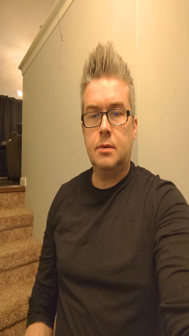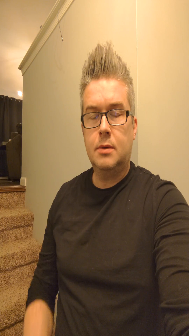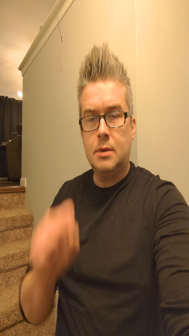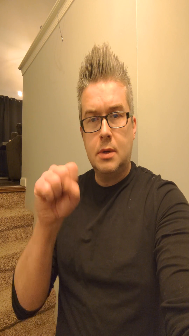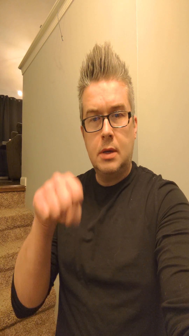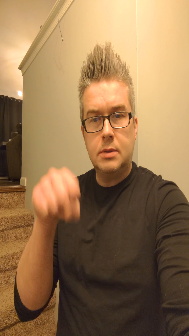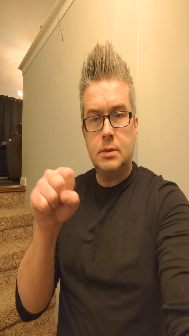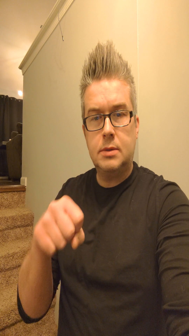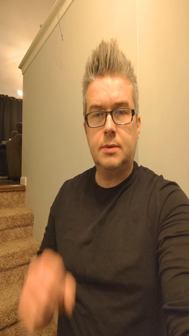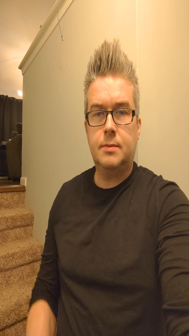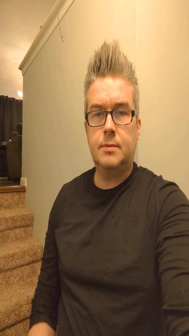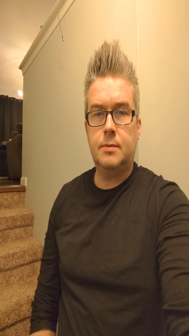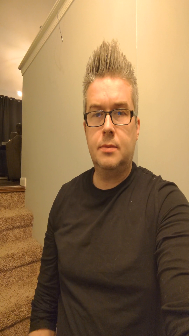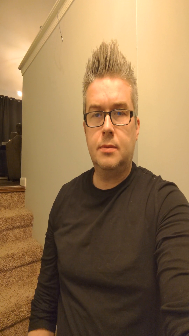yes